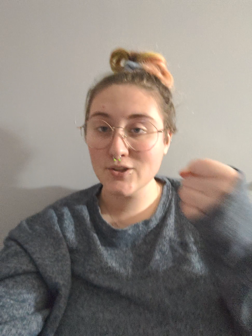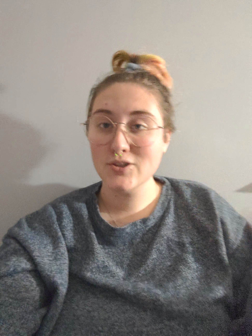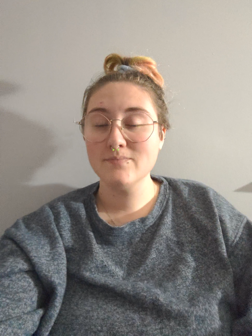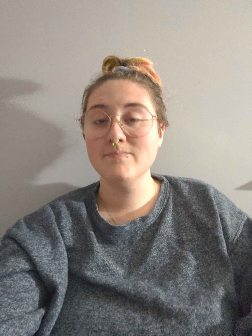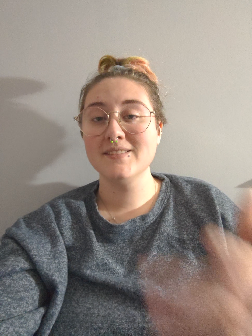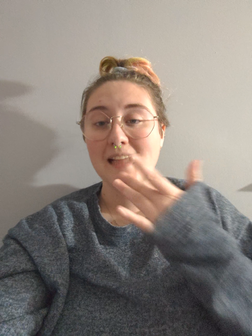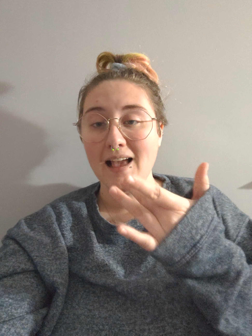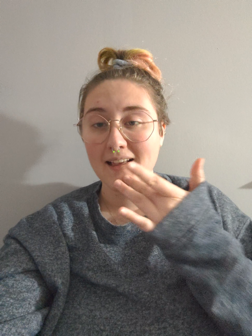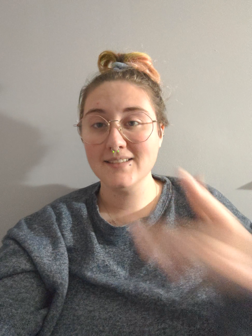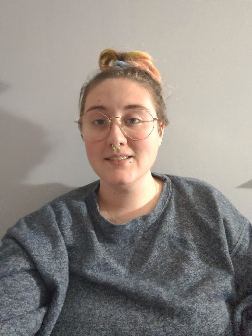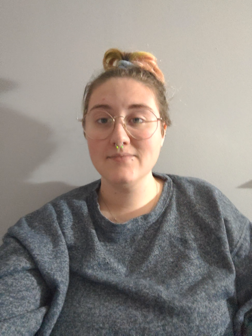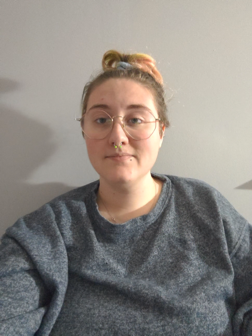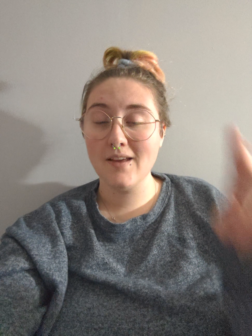taste